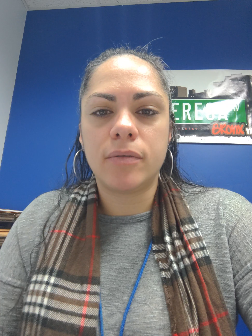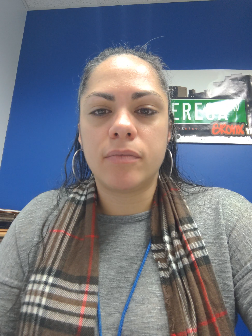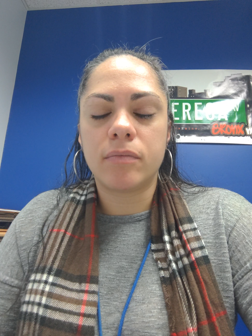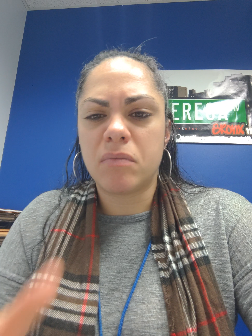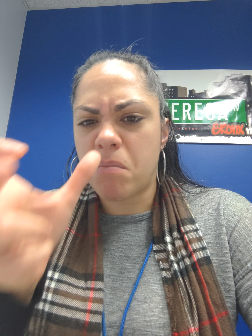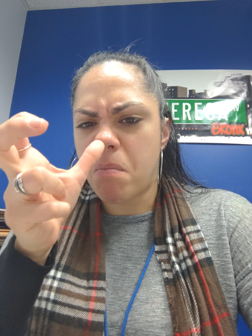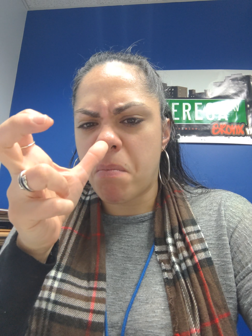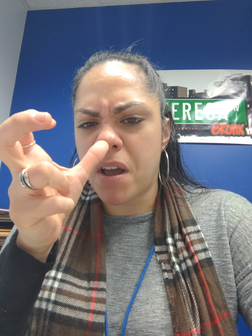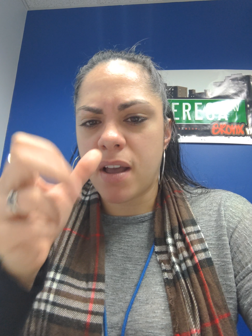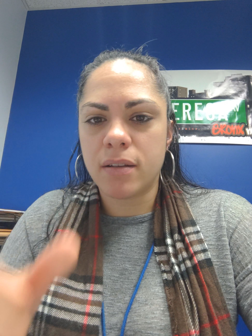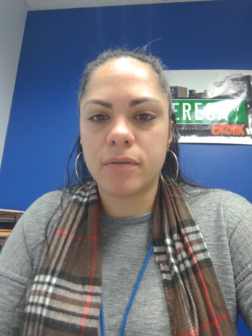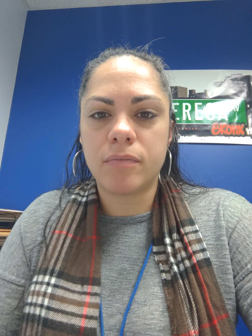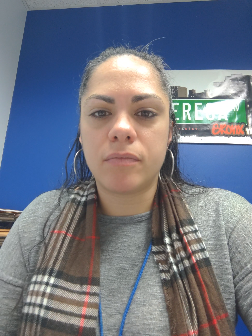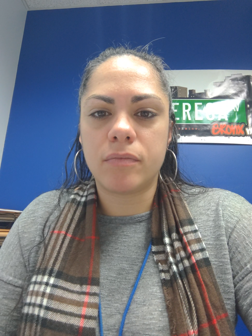bug